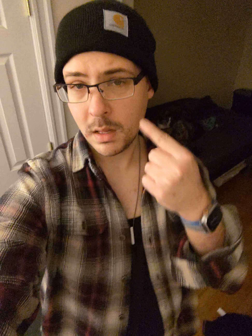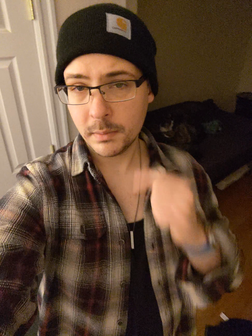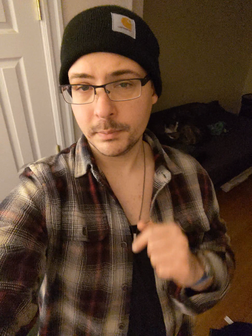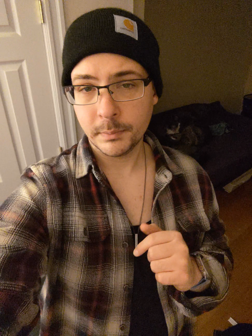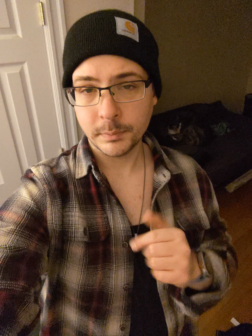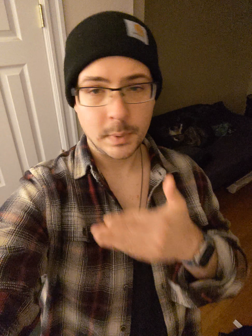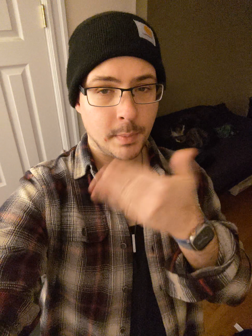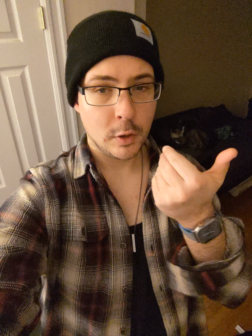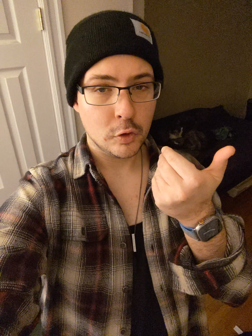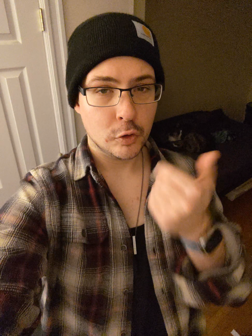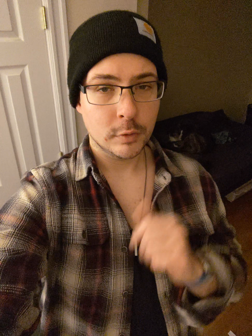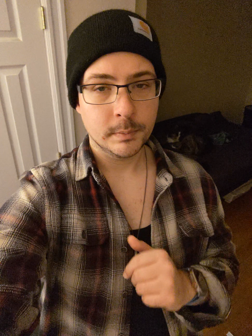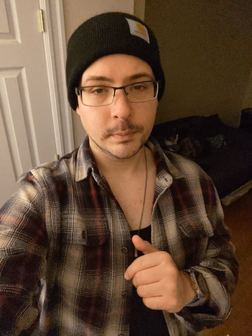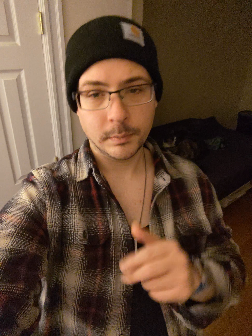better